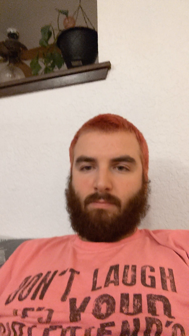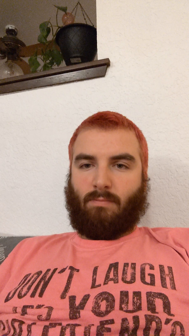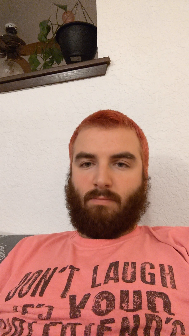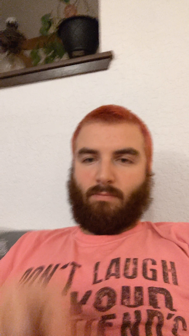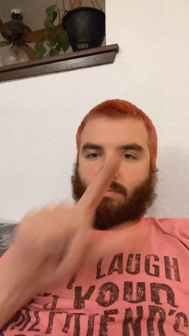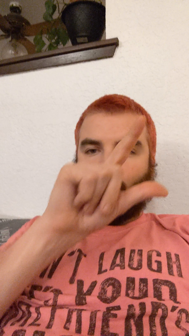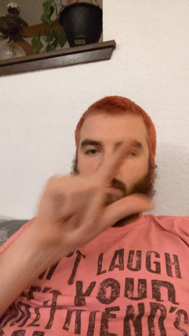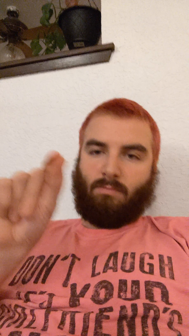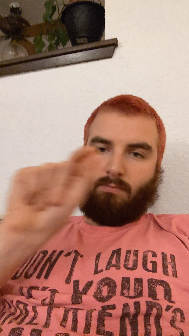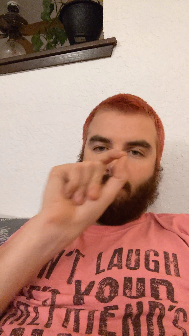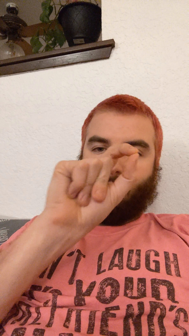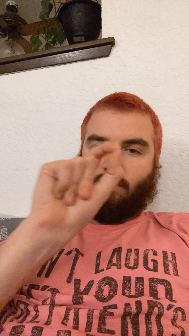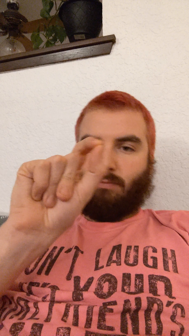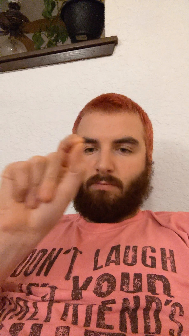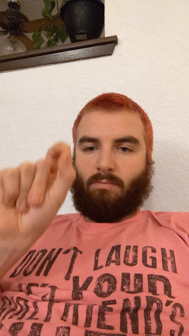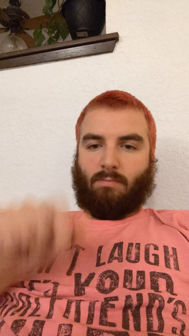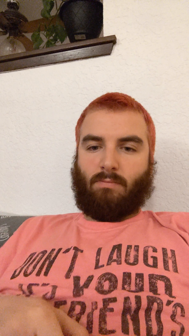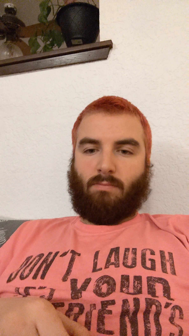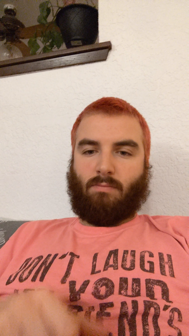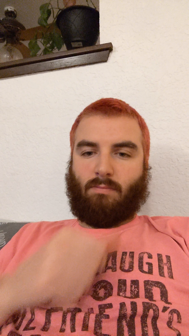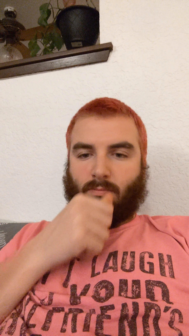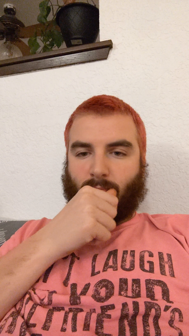peas